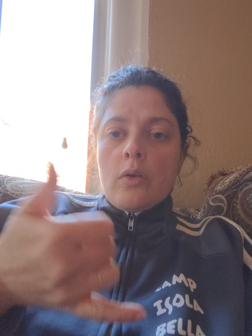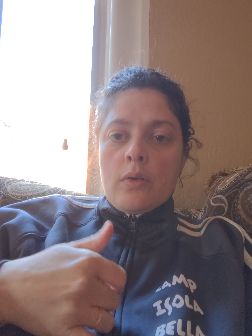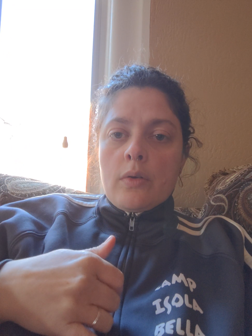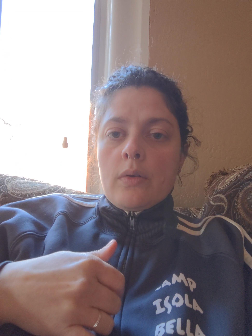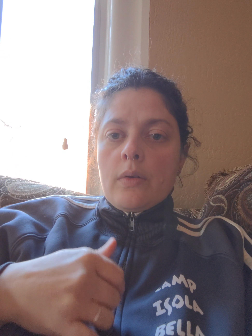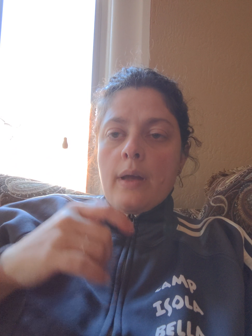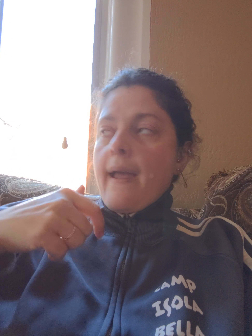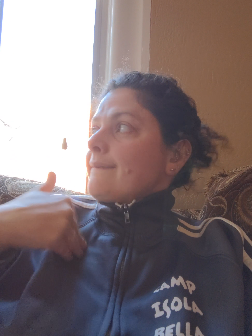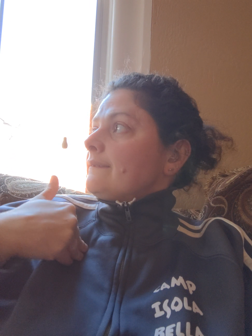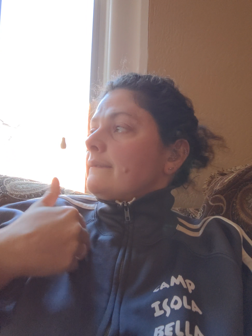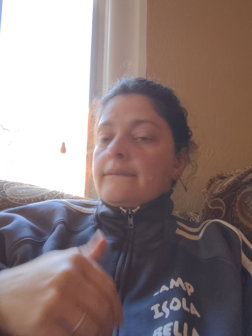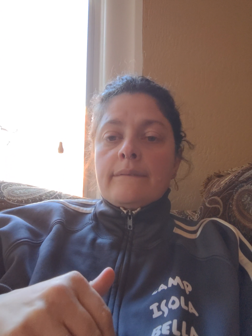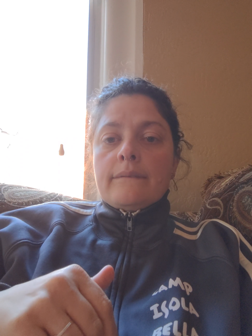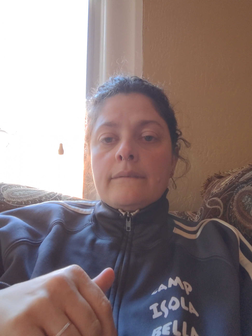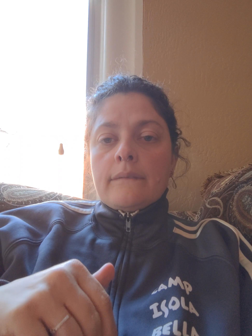have